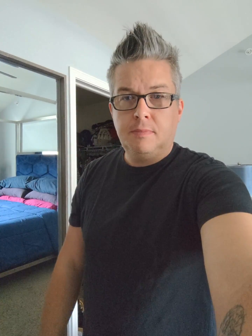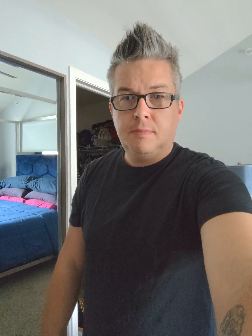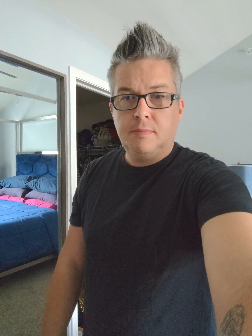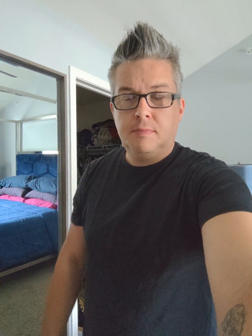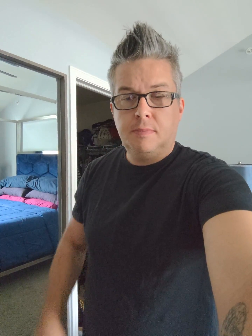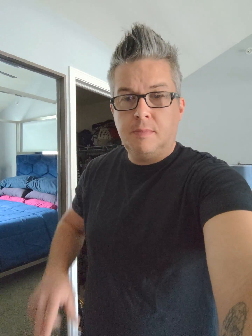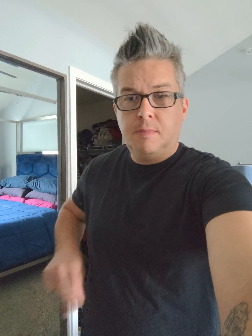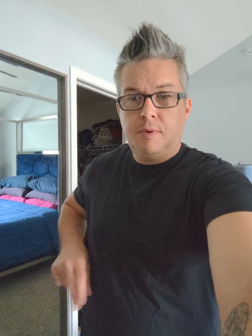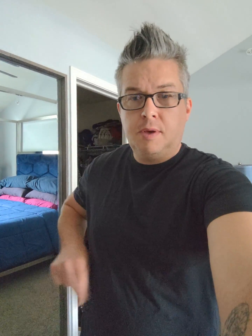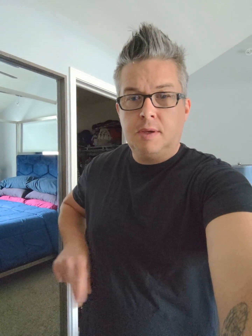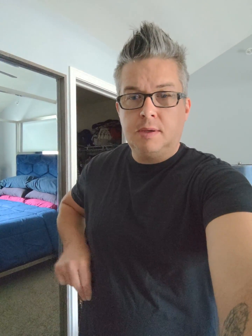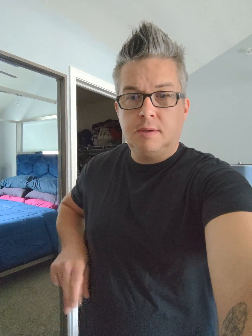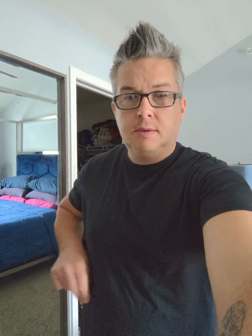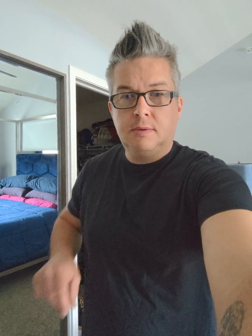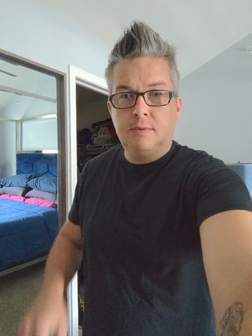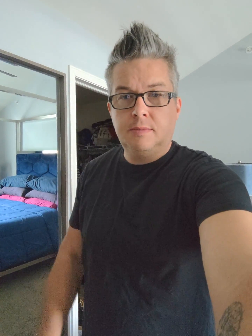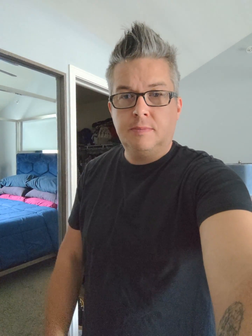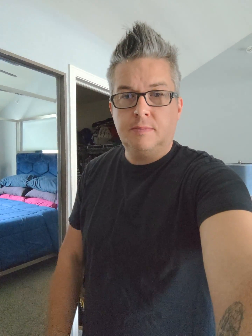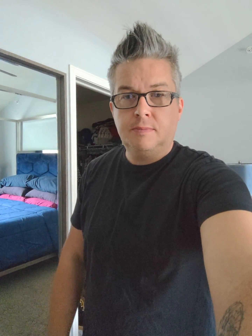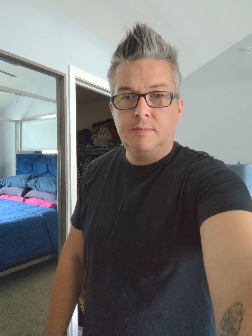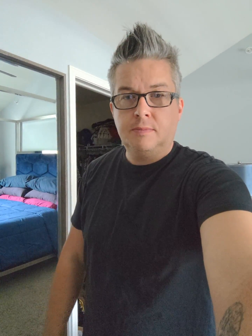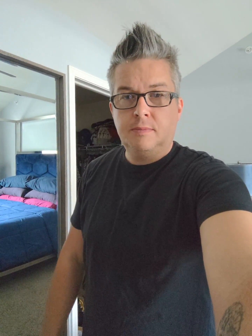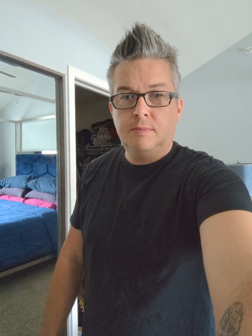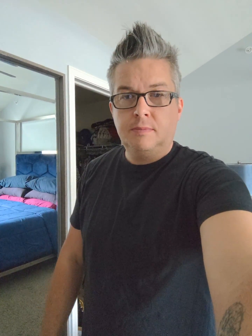diaper